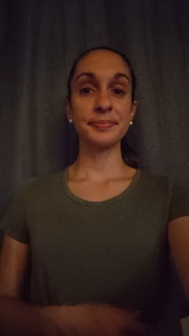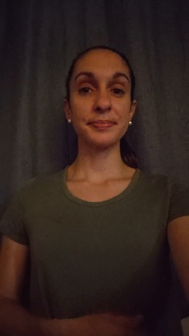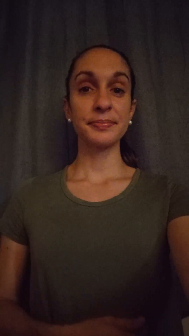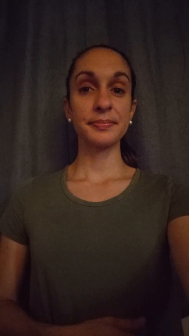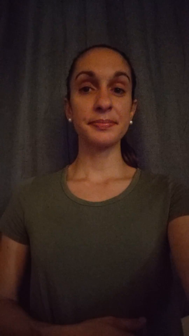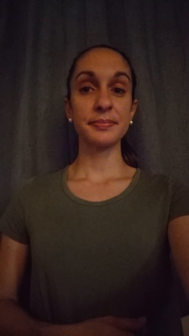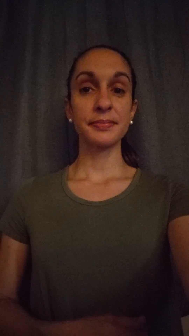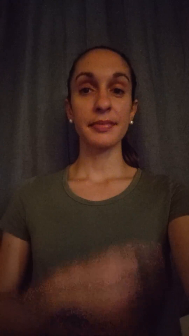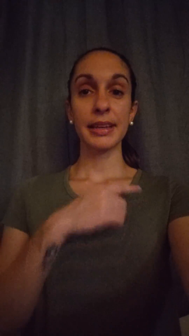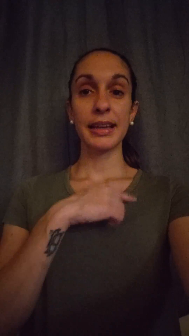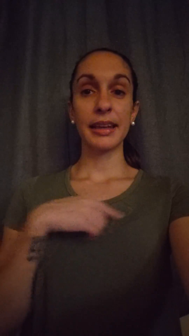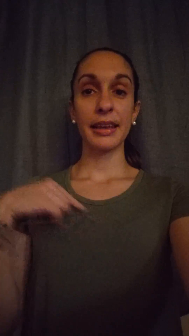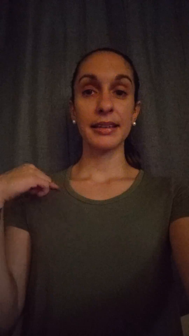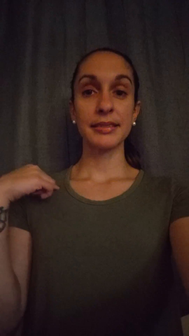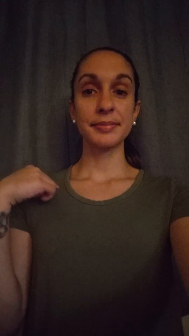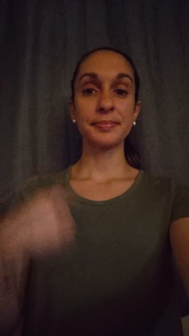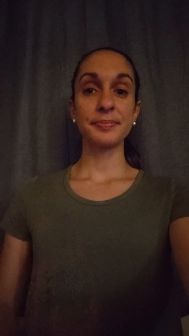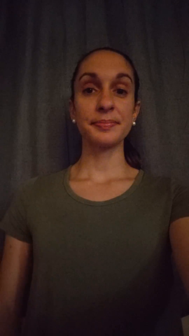necklace